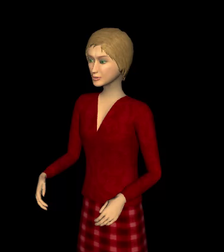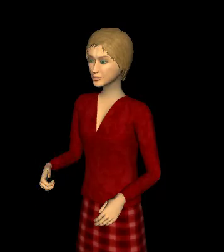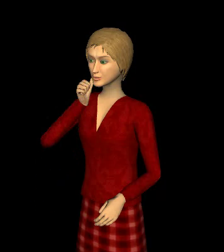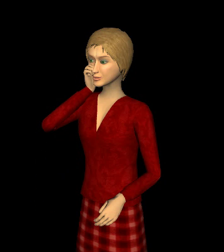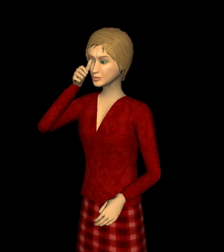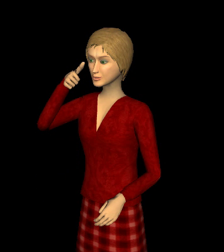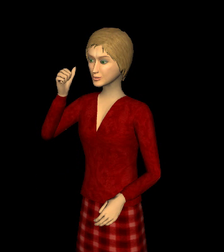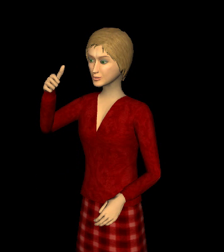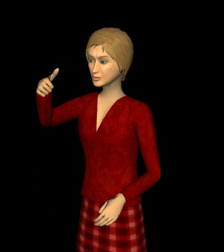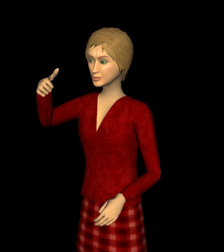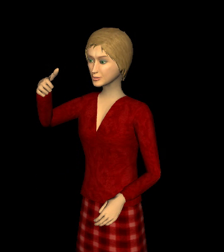بعد غد